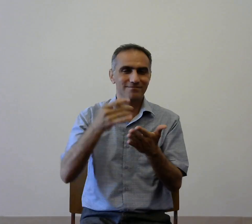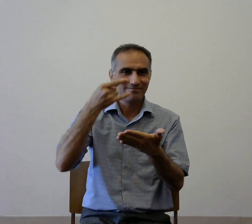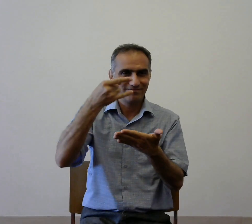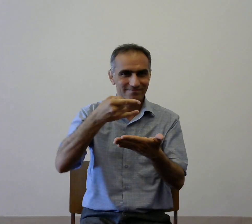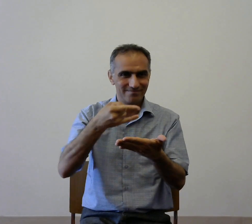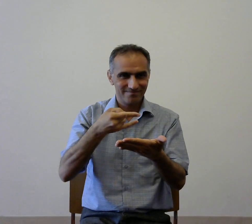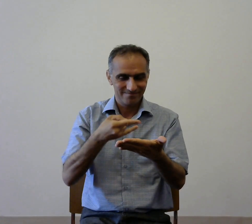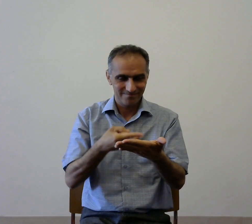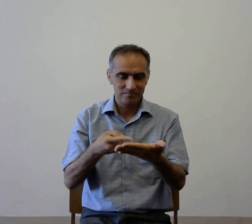sərgi